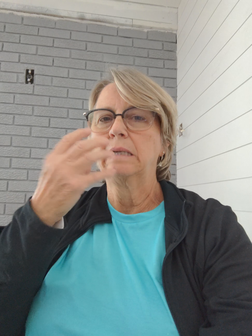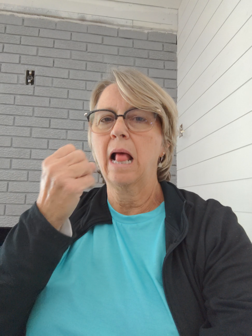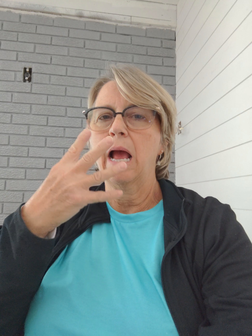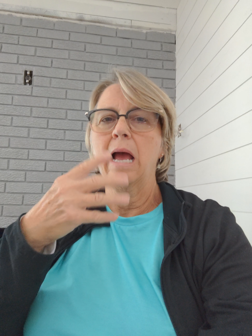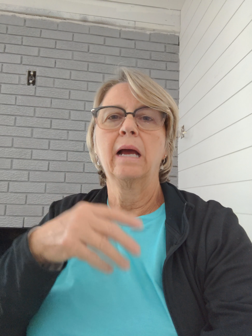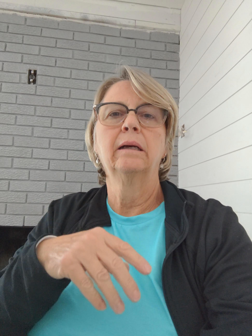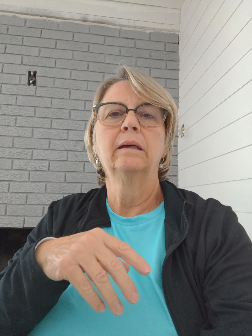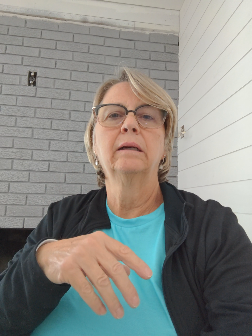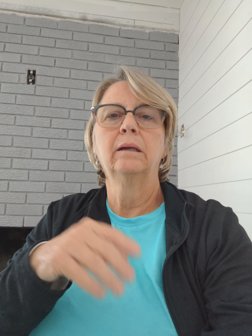snack